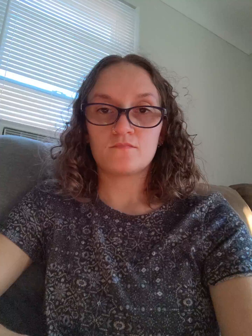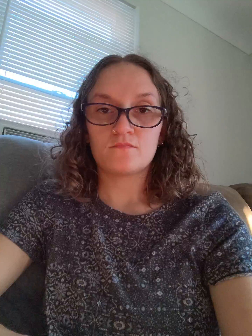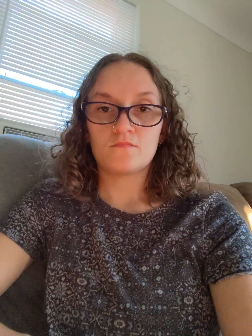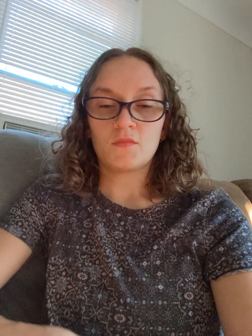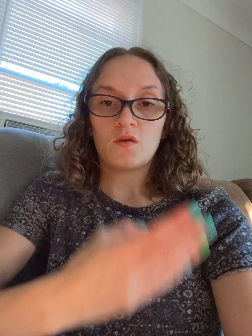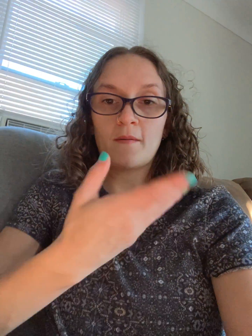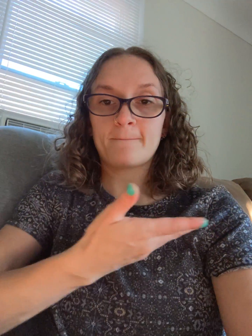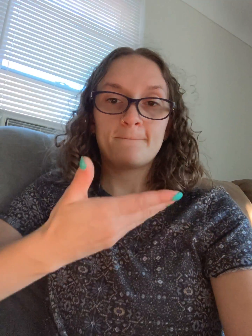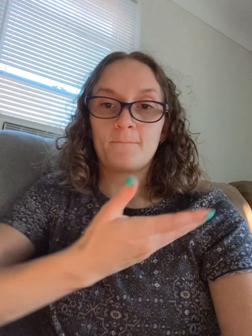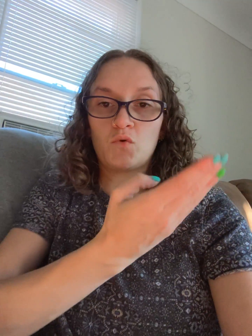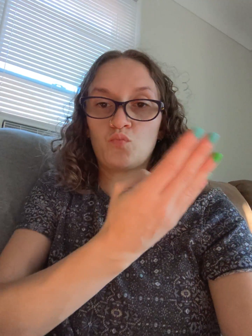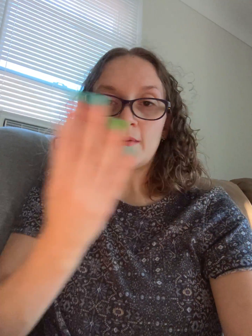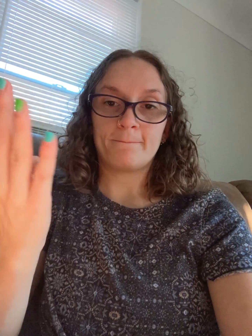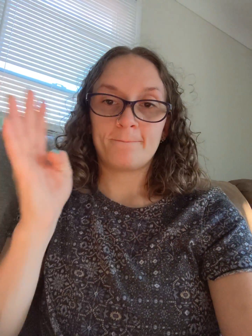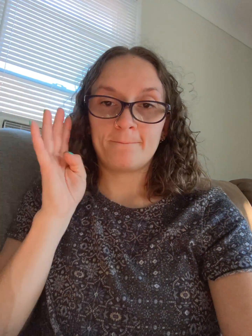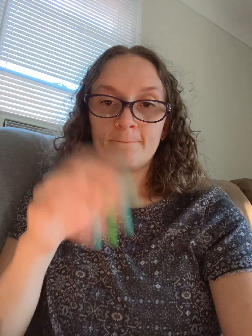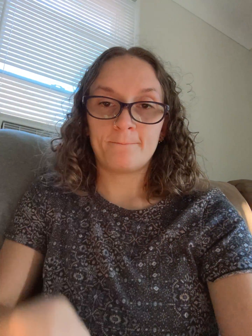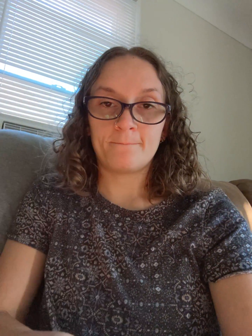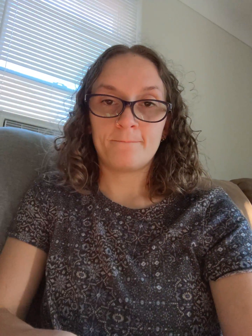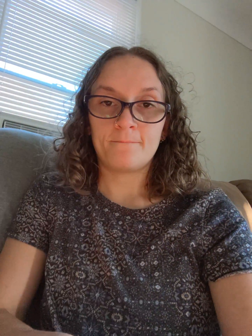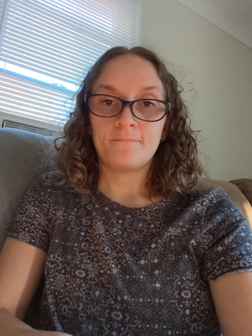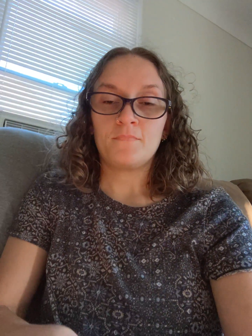crib